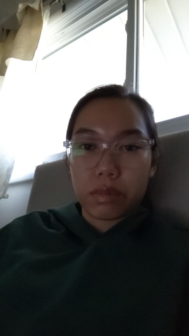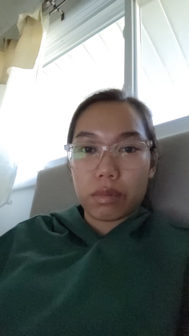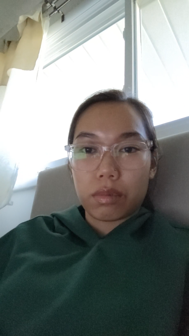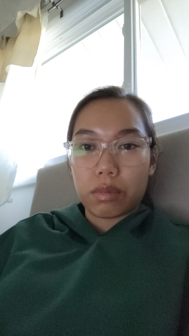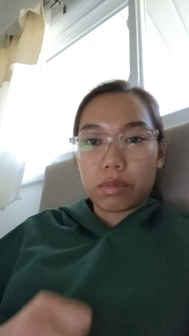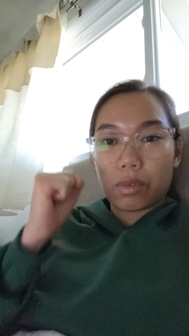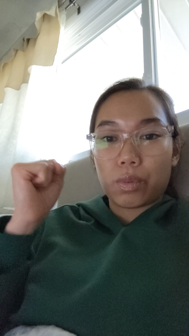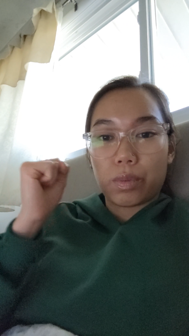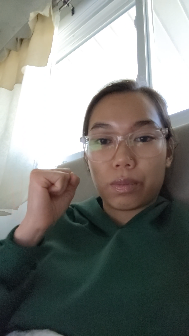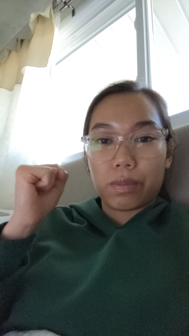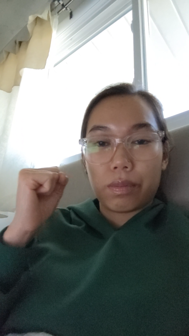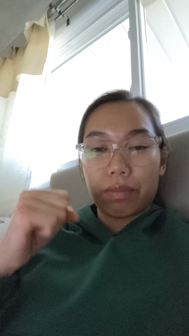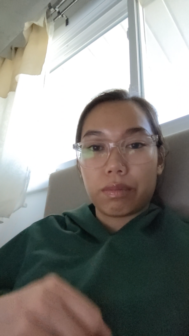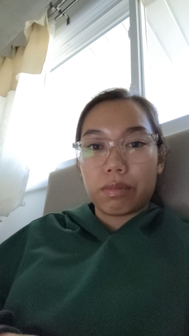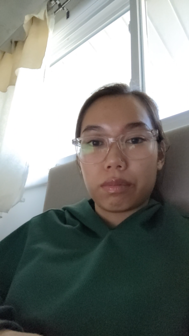cold